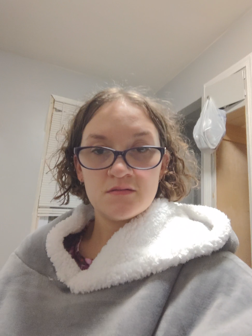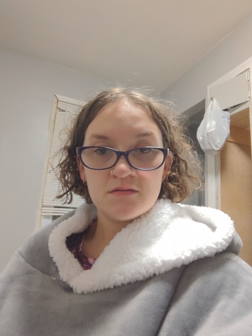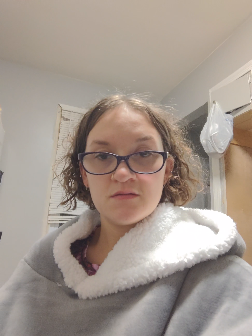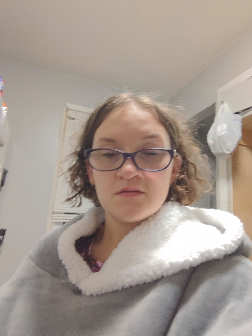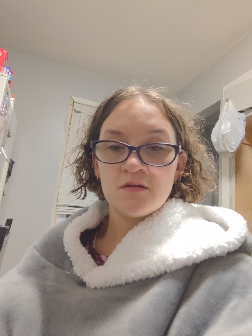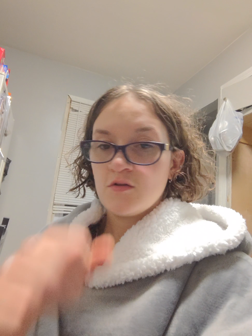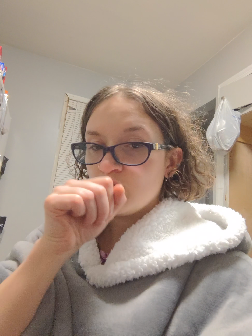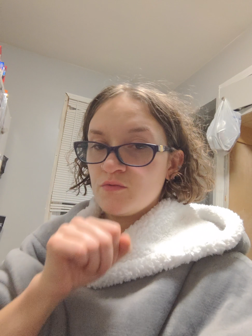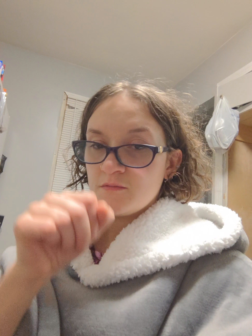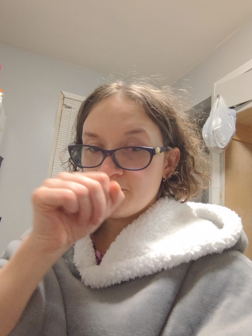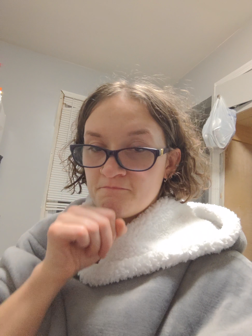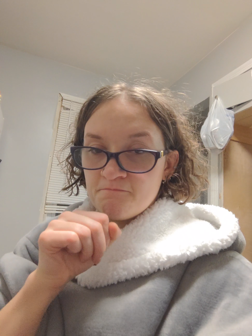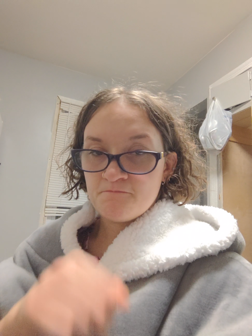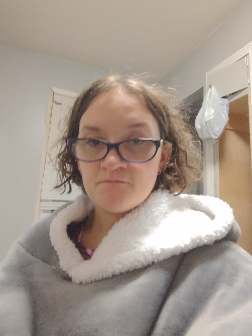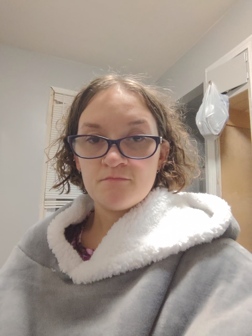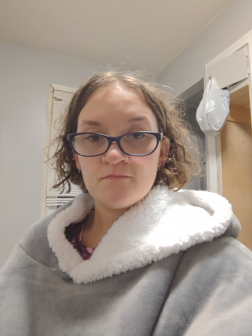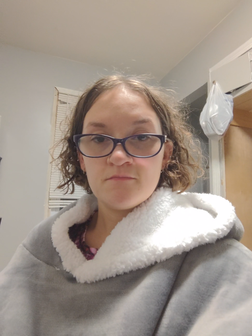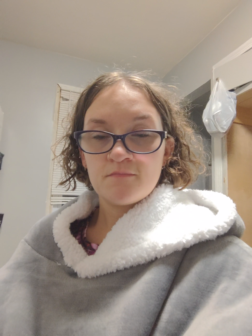ice cream